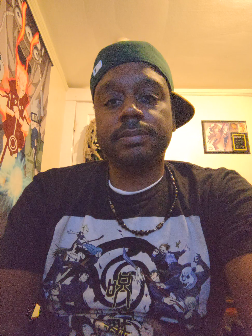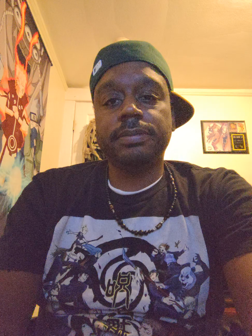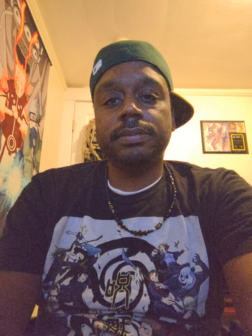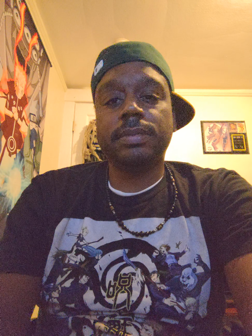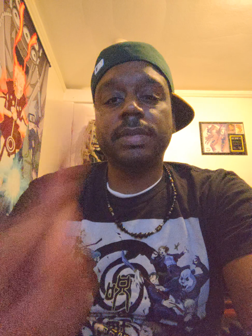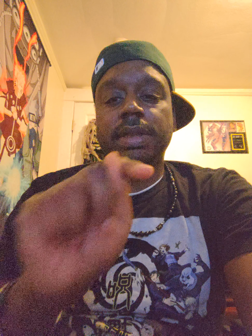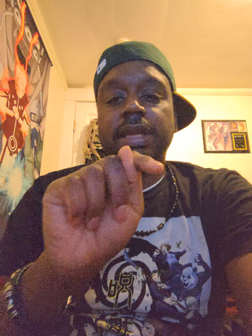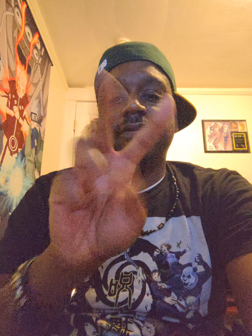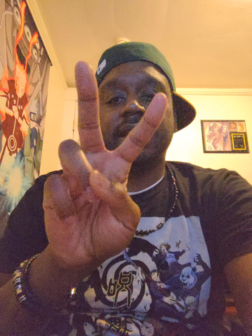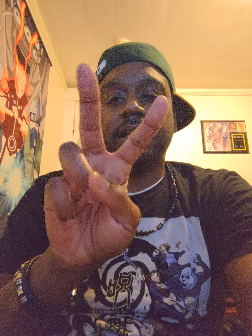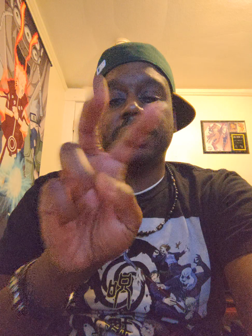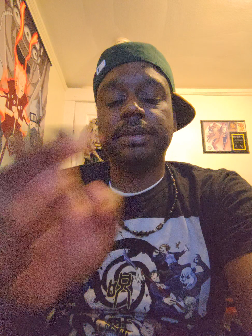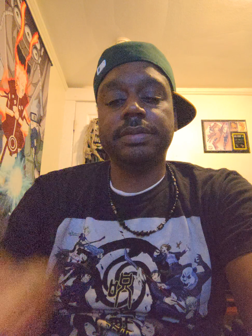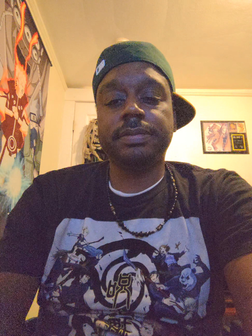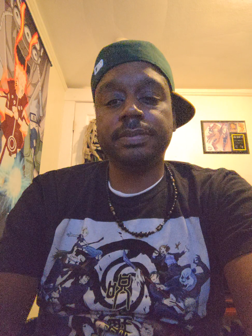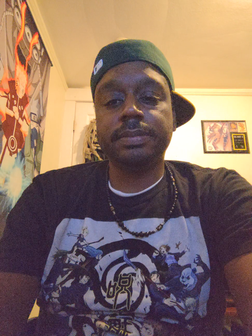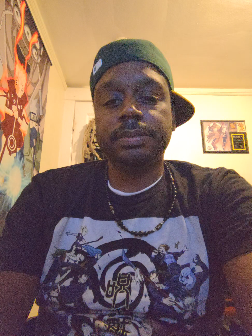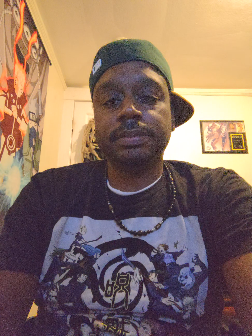TV